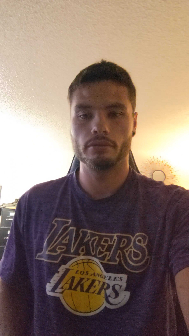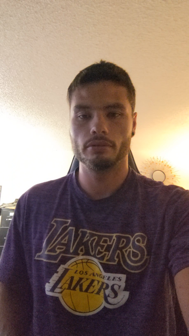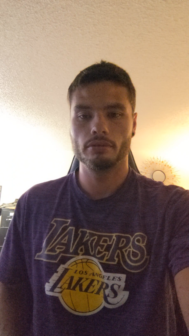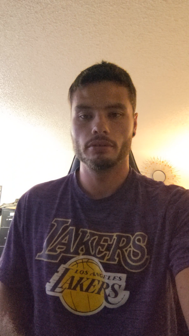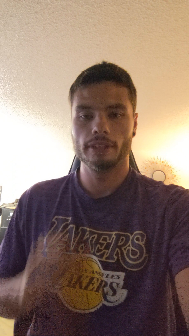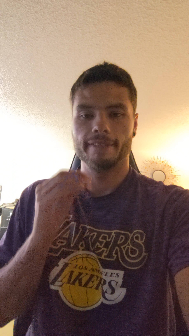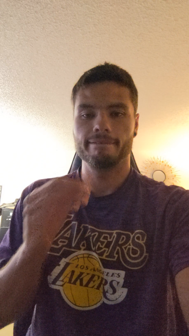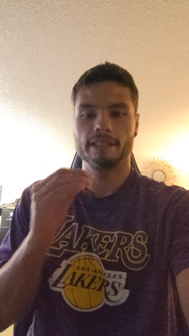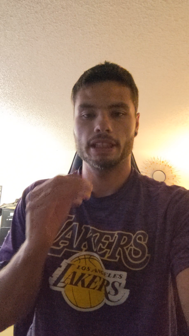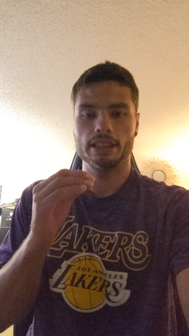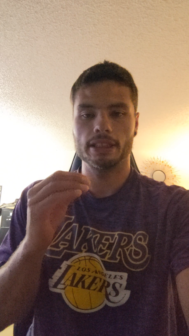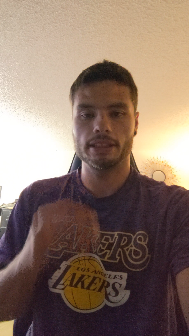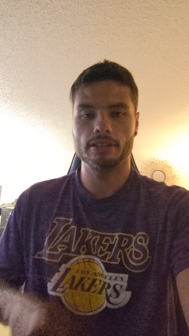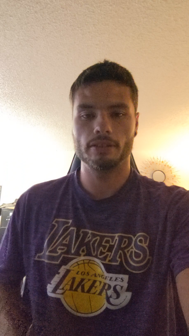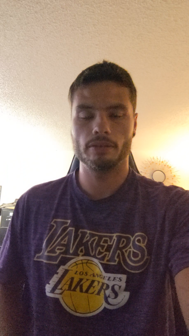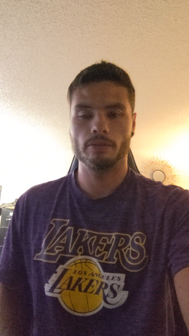fix